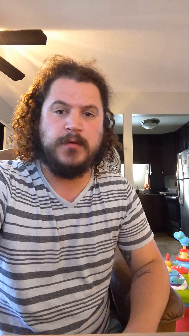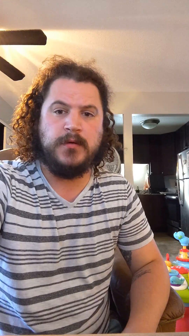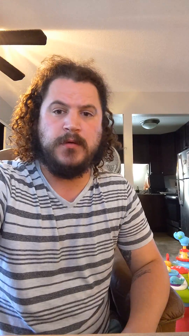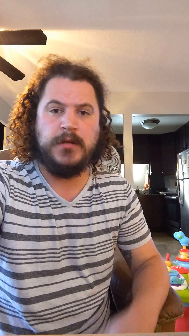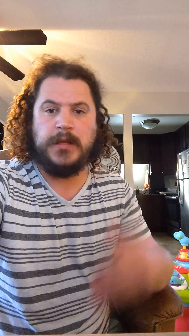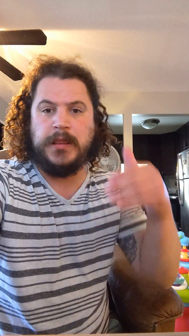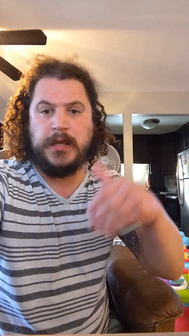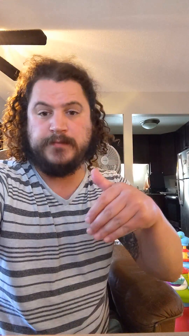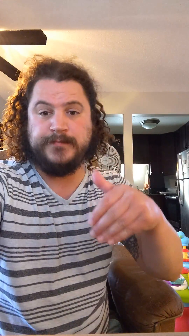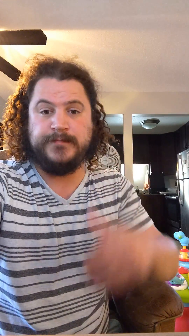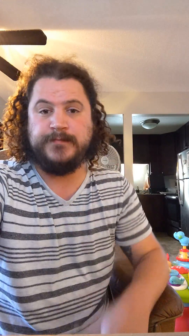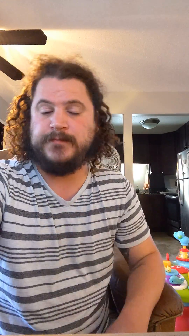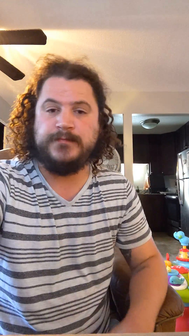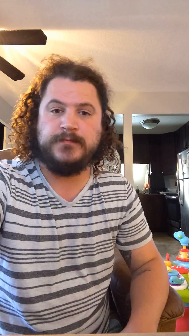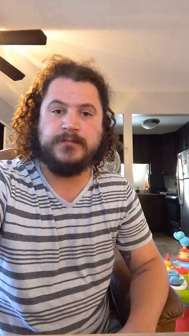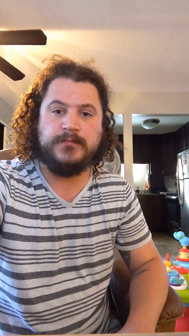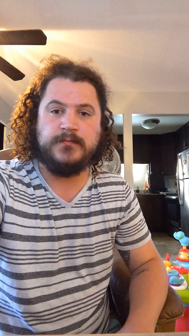night night